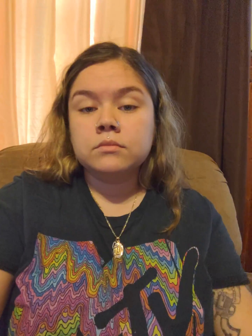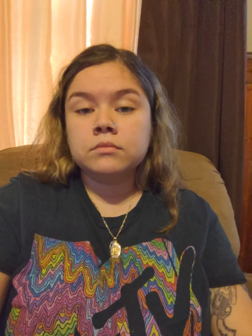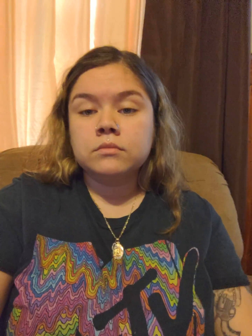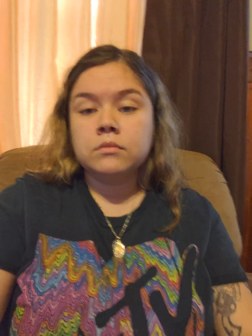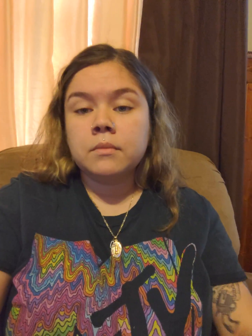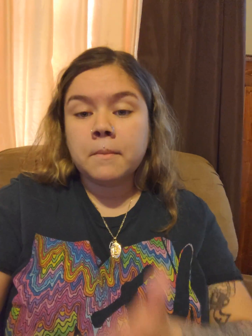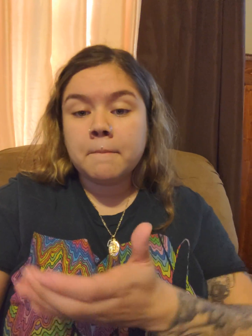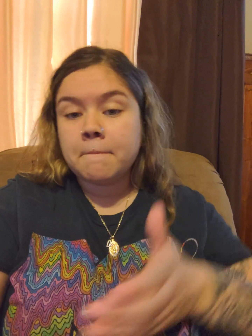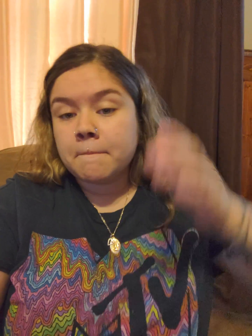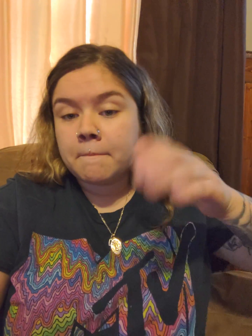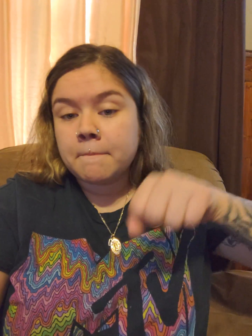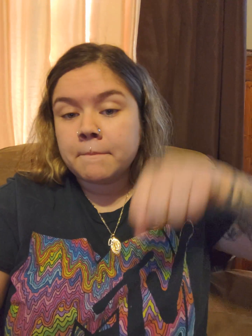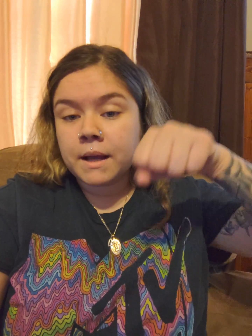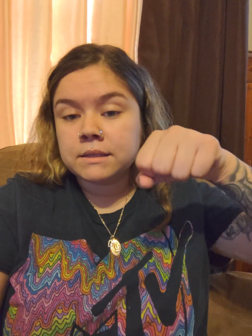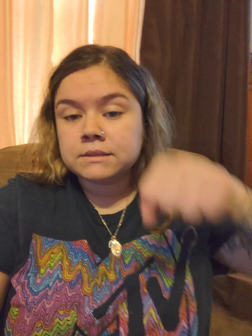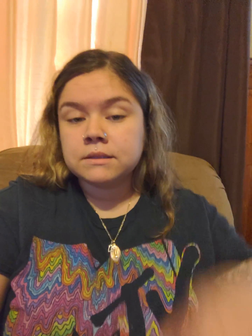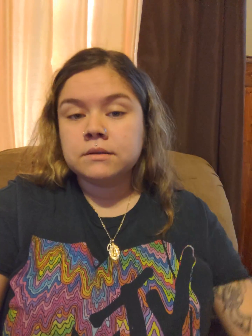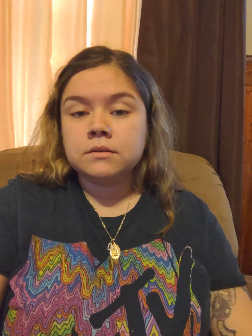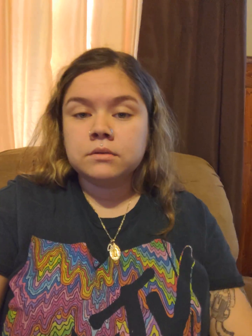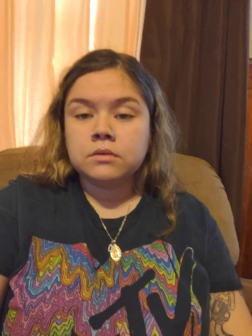basket